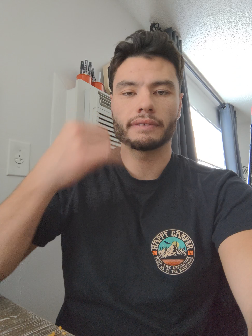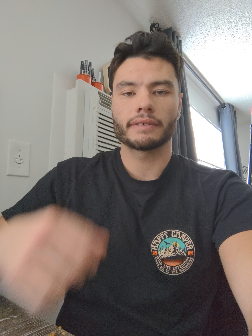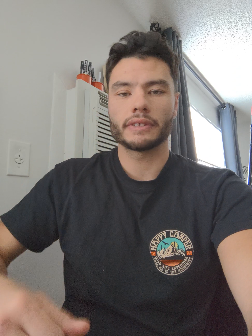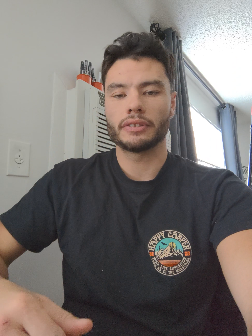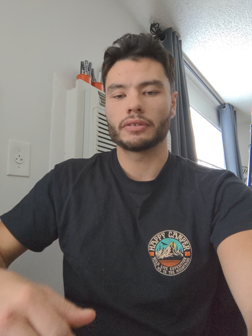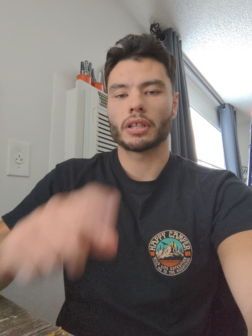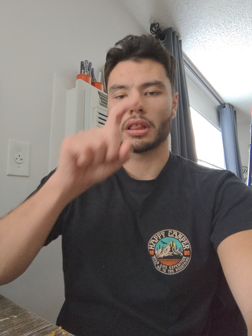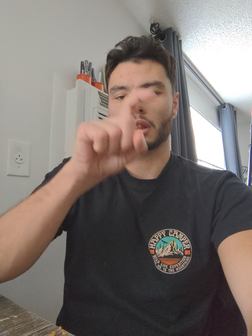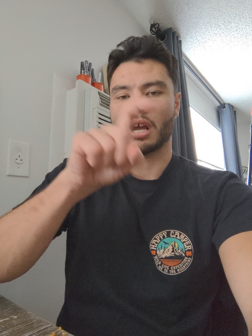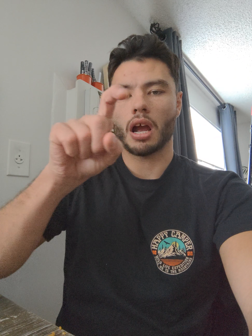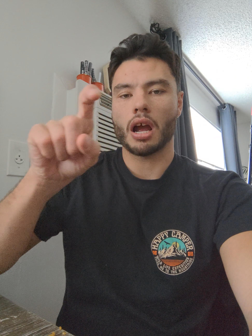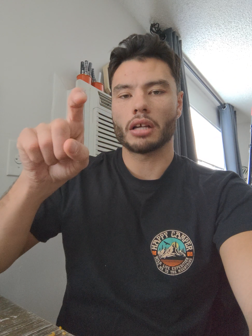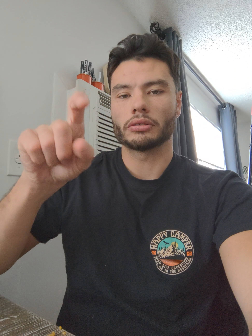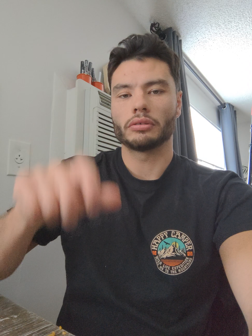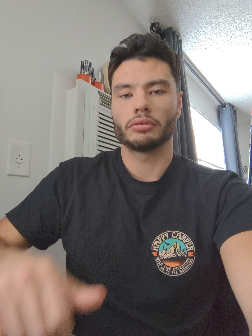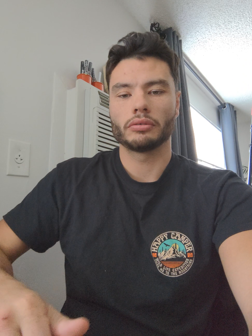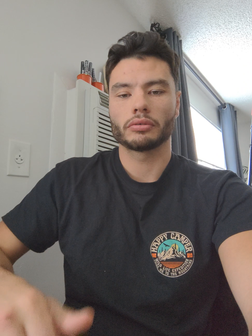closet